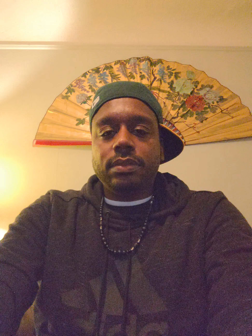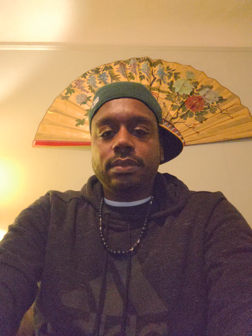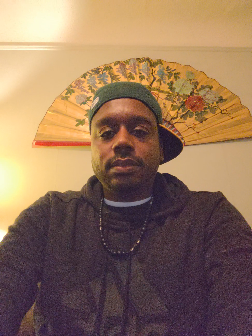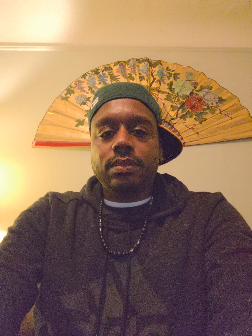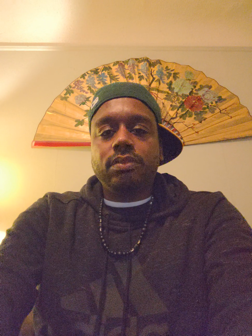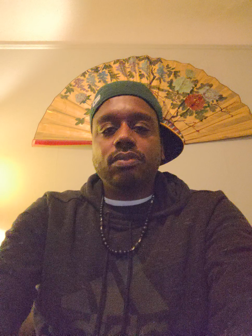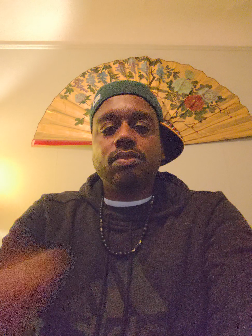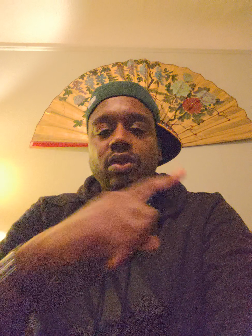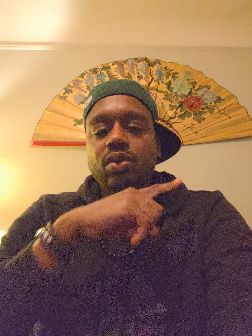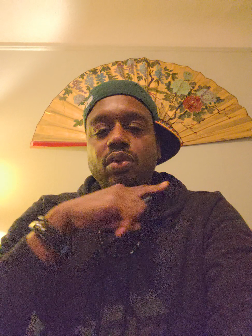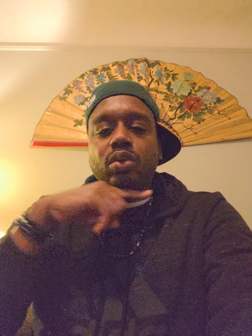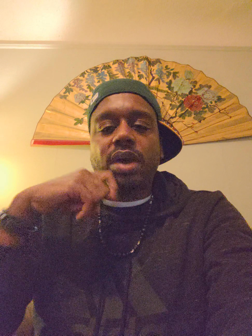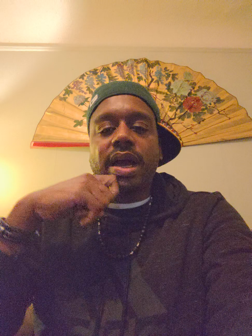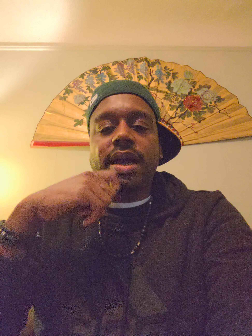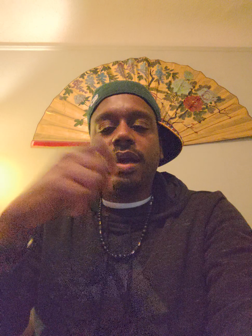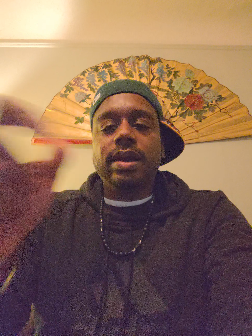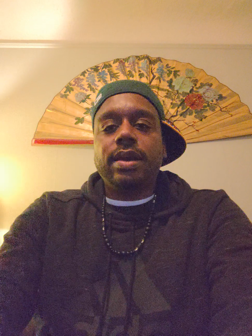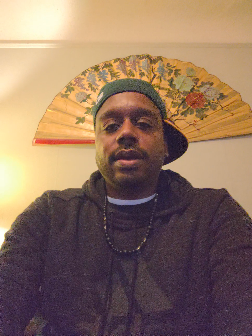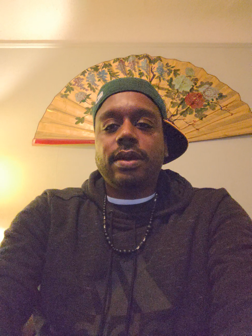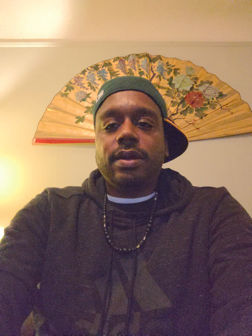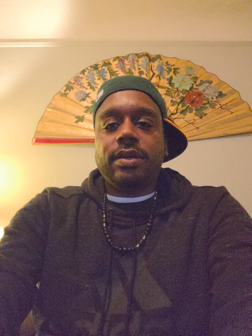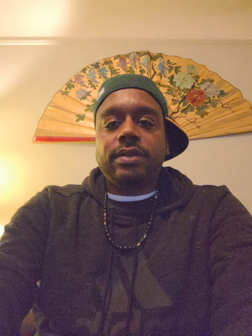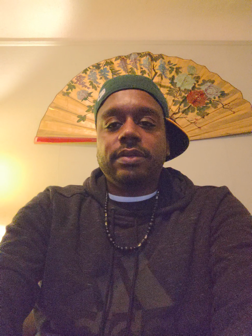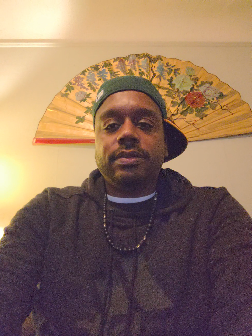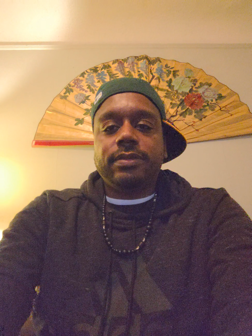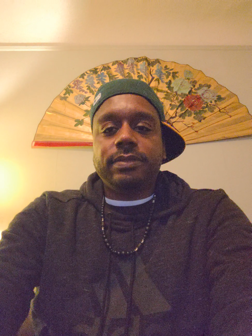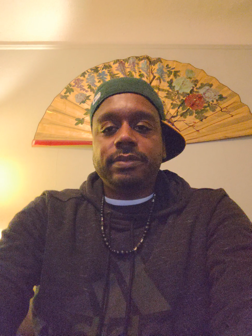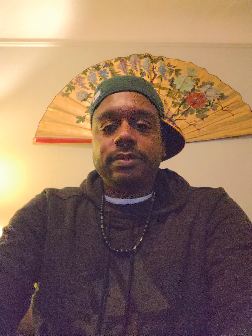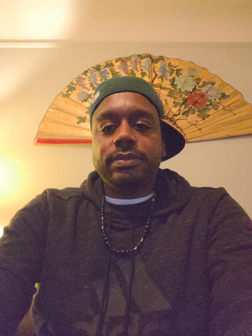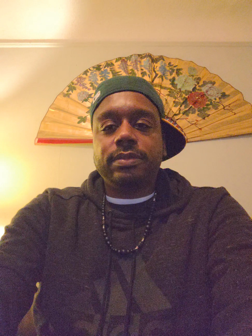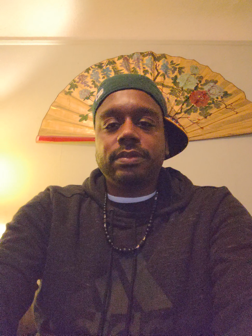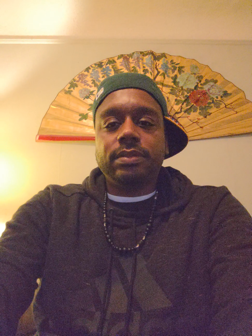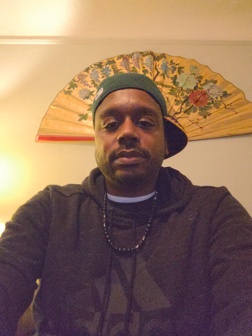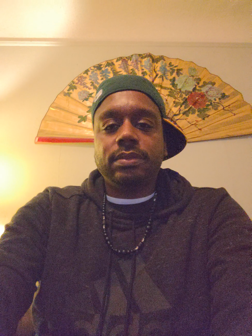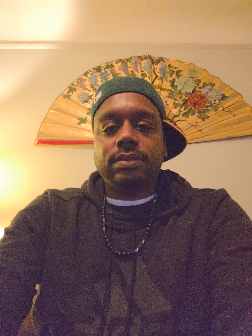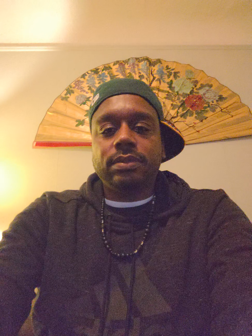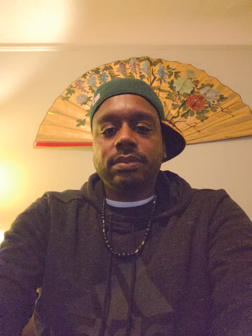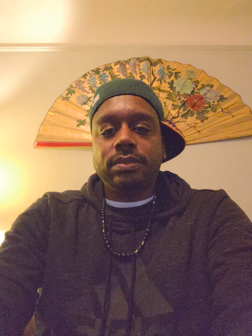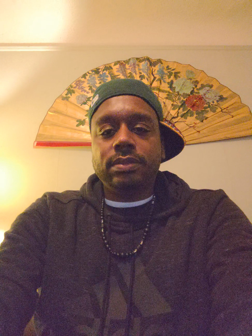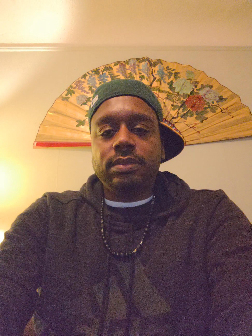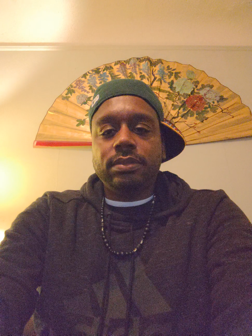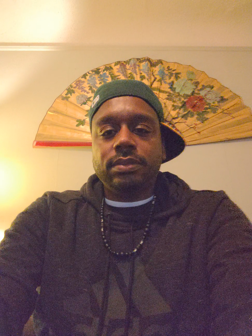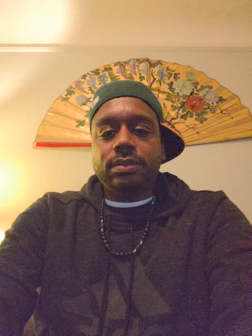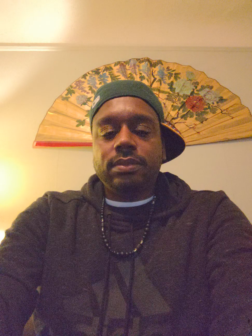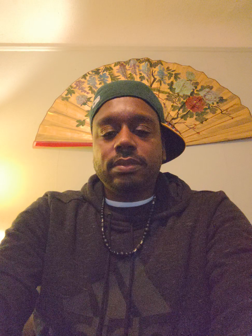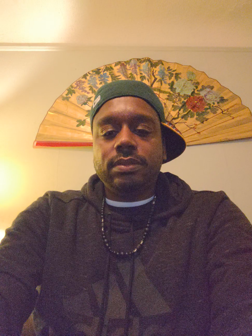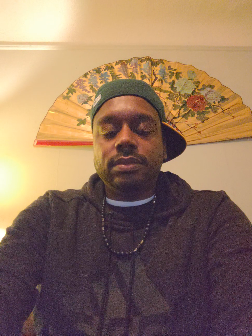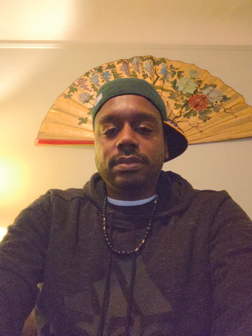dry